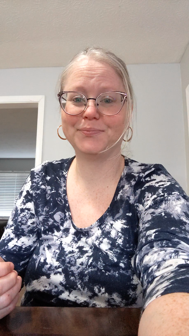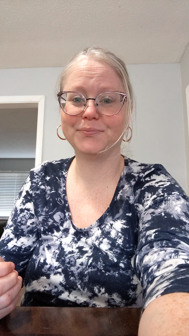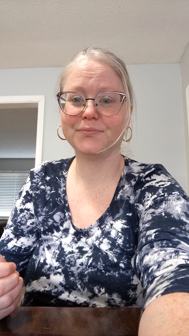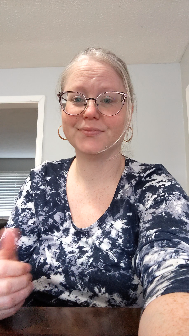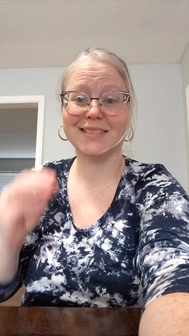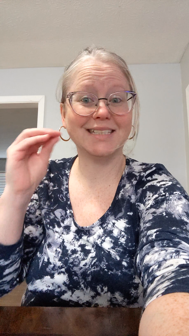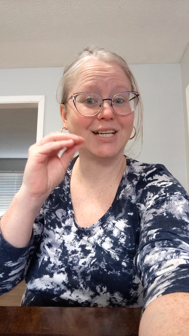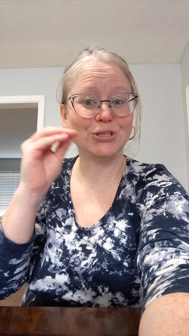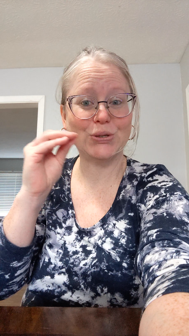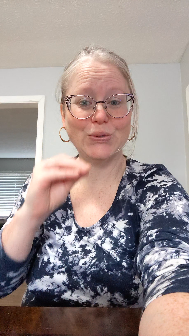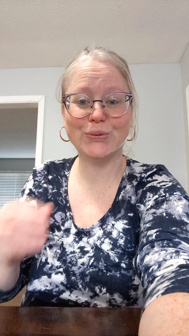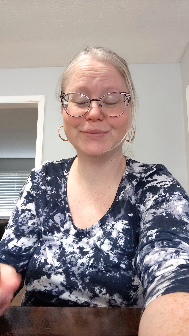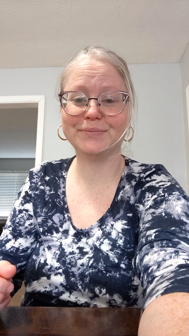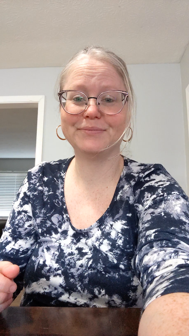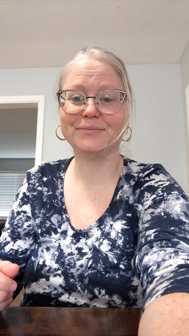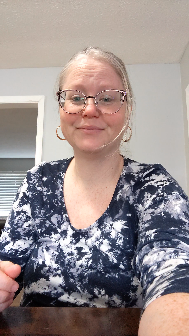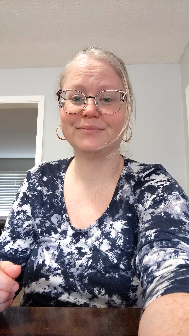dinosaur